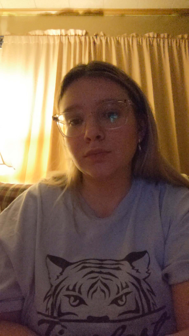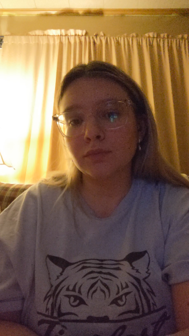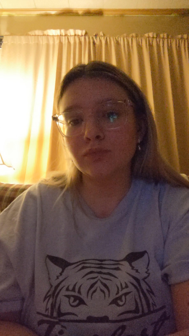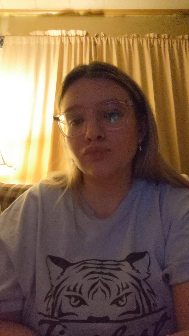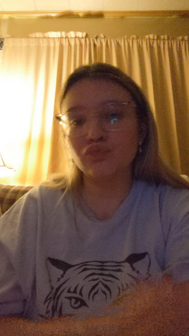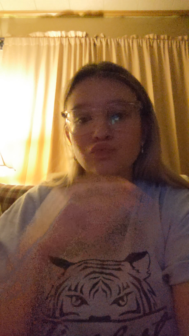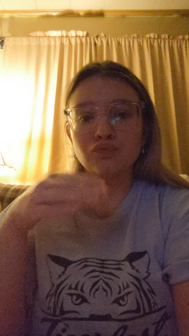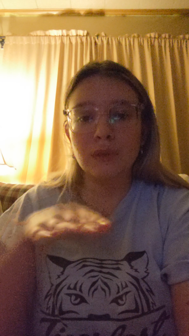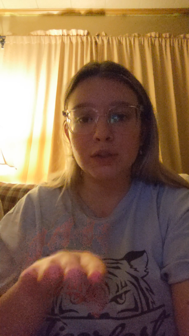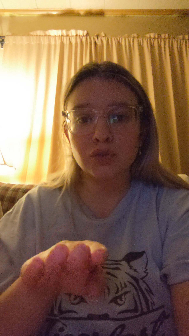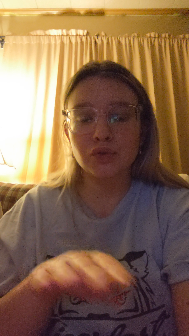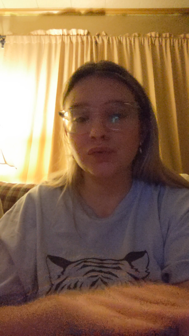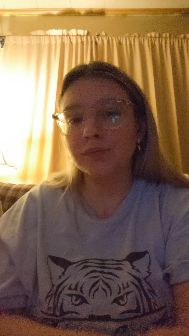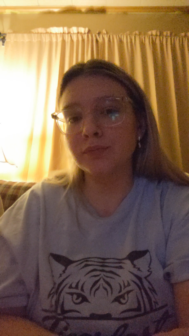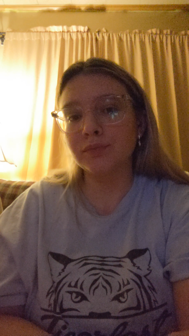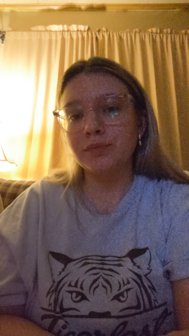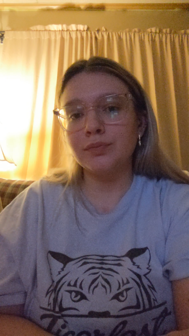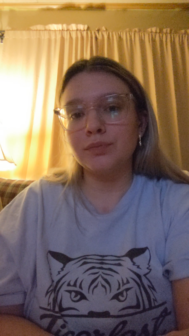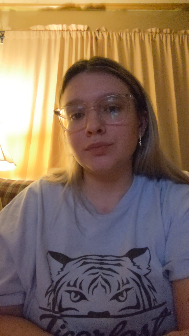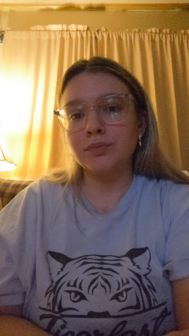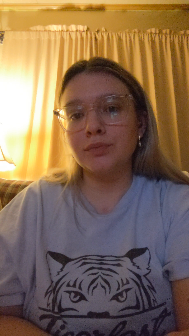enter